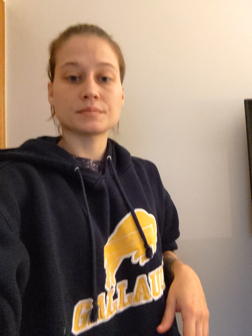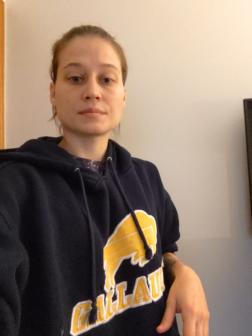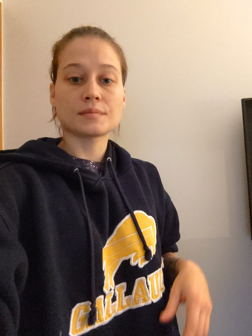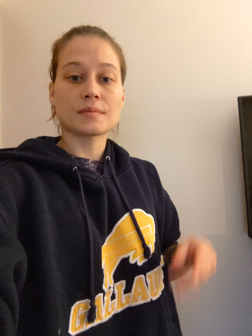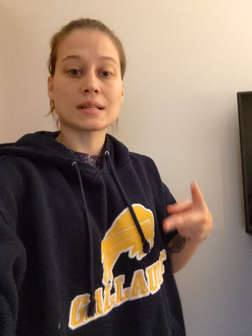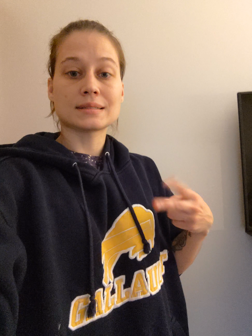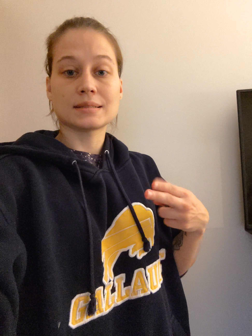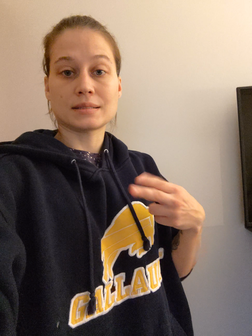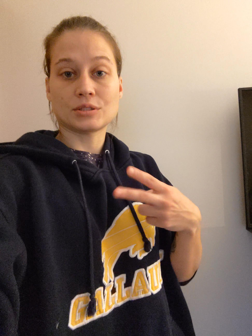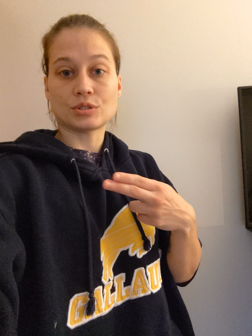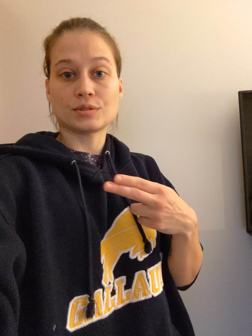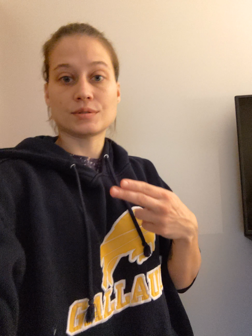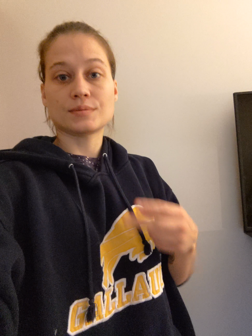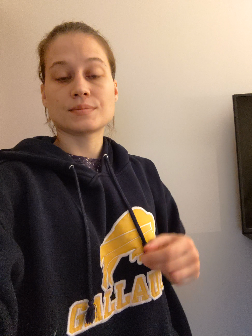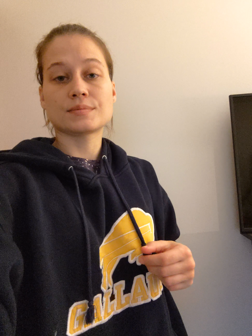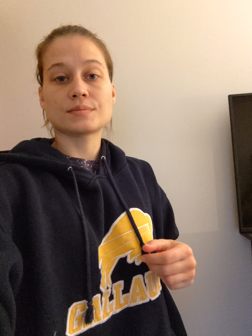scissors